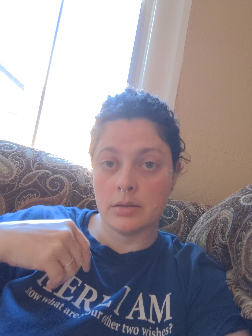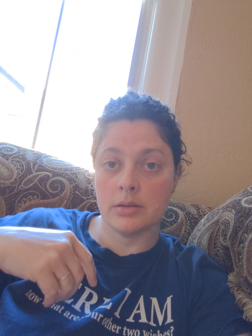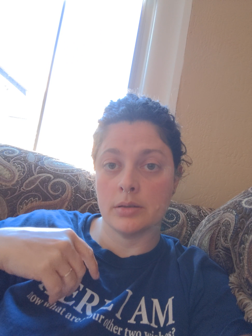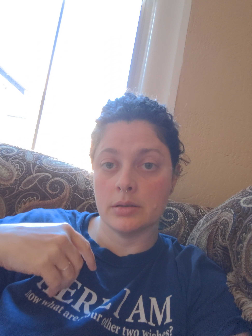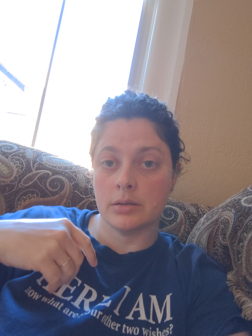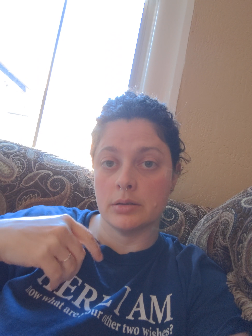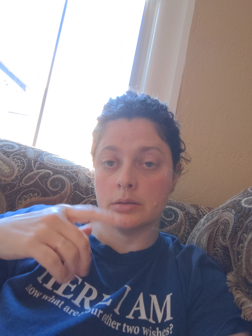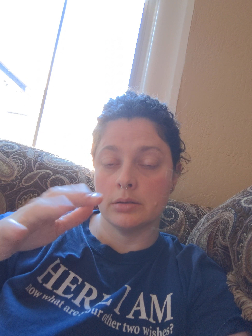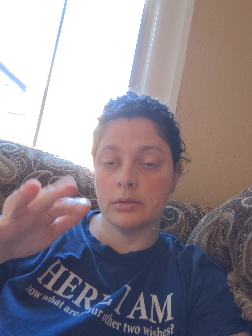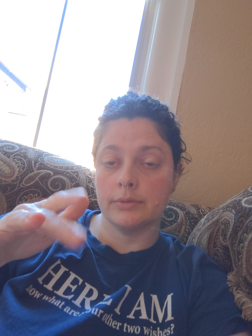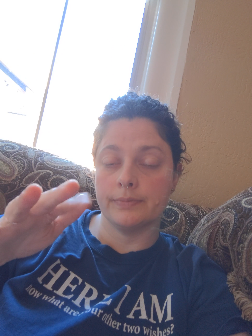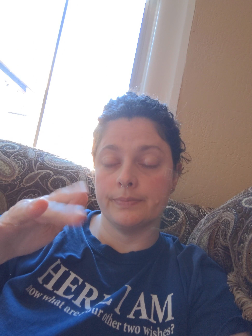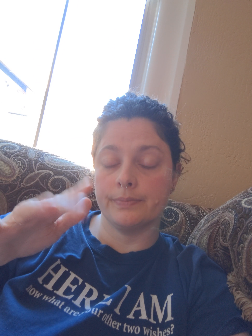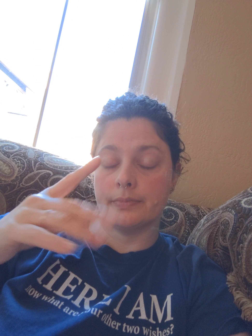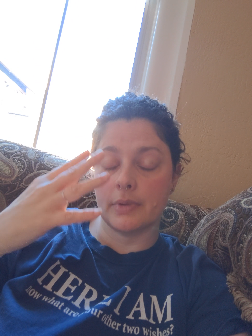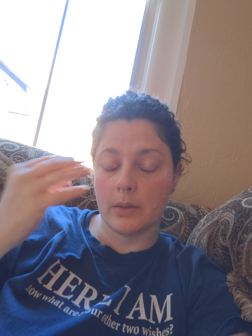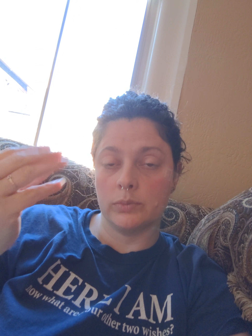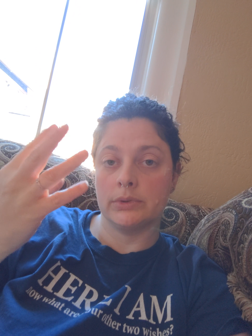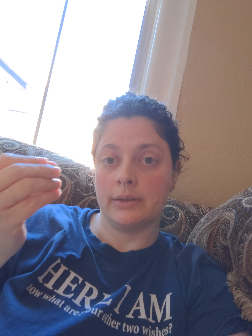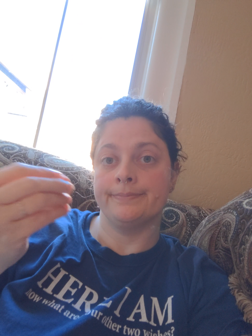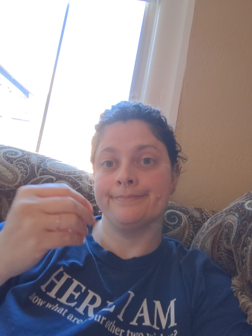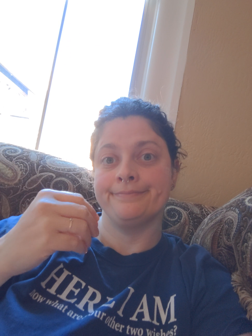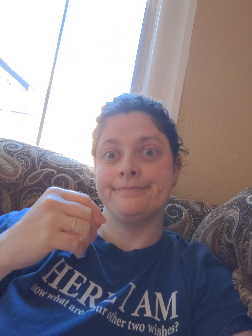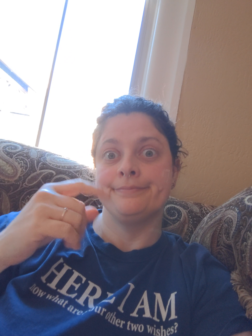outside